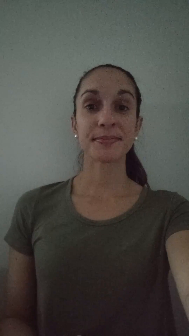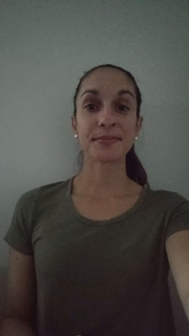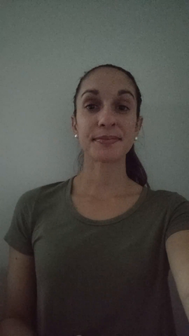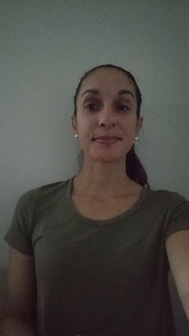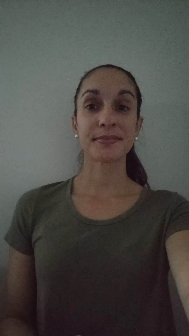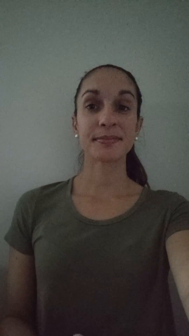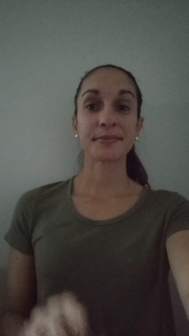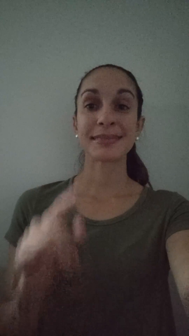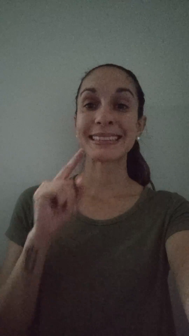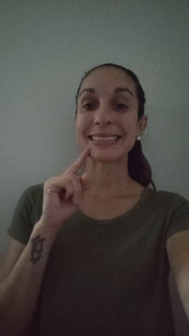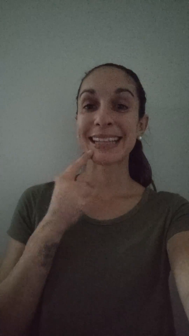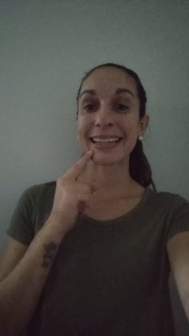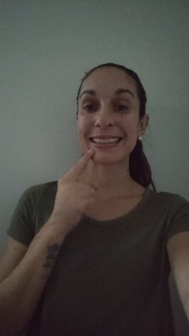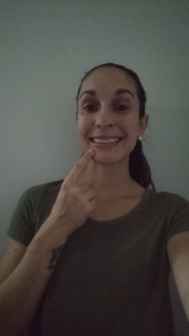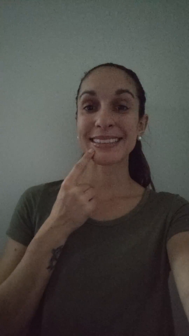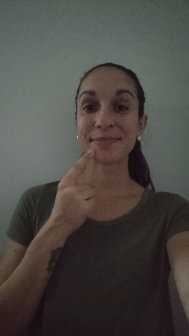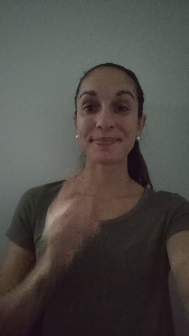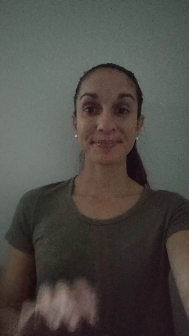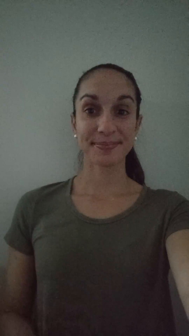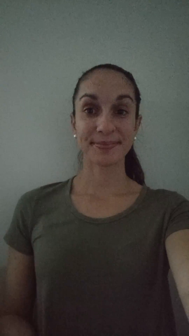candy